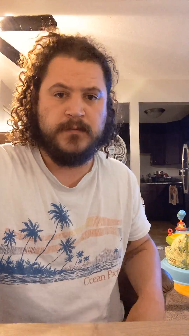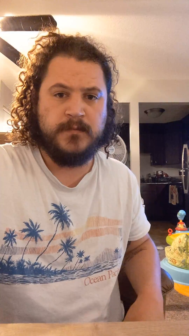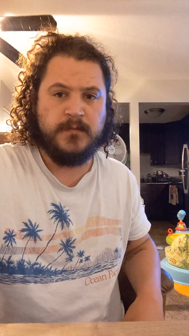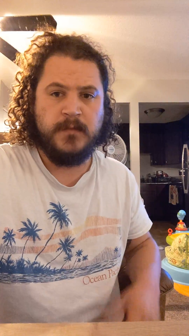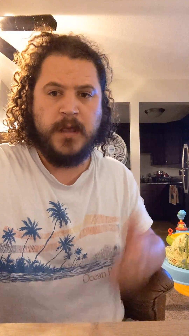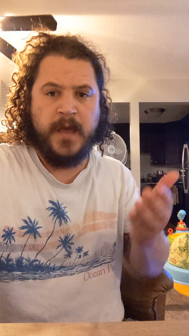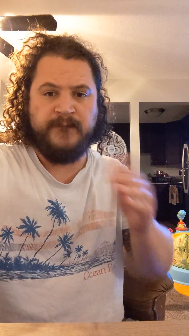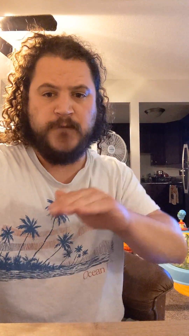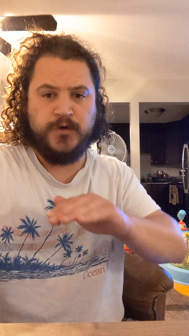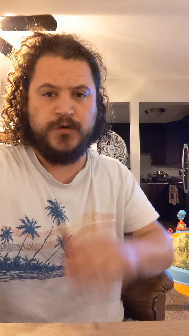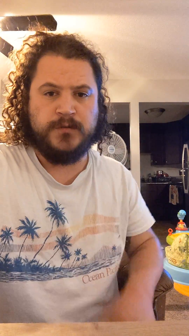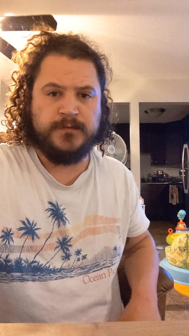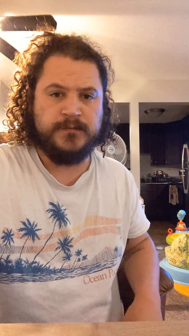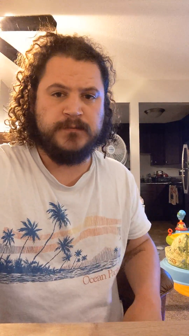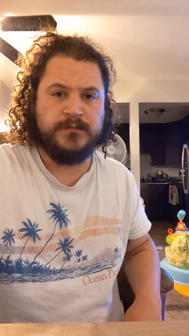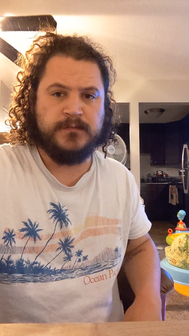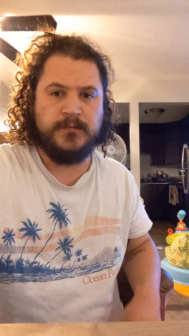cover